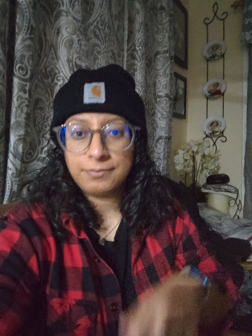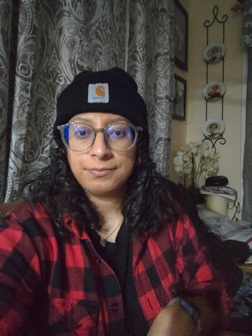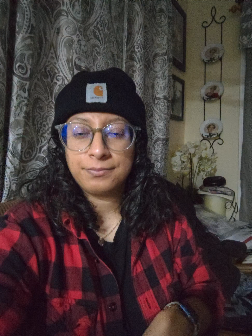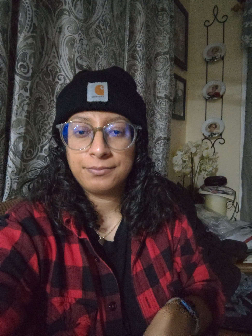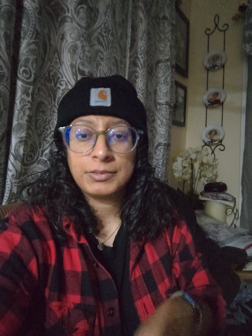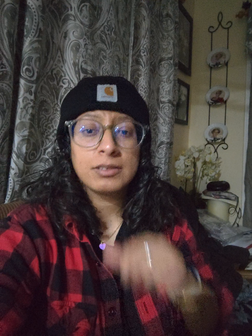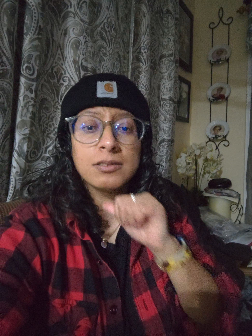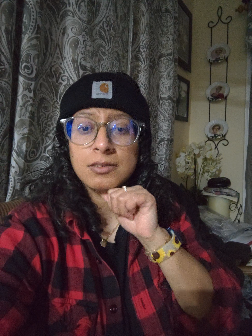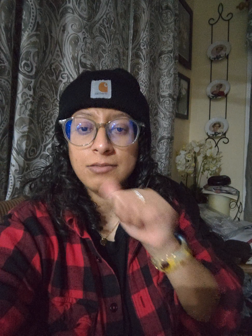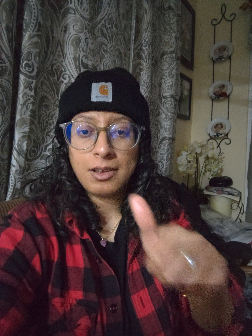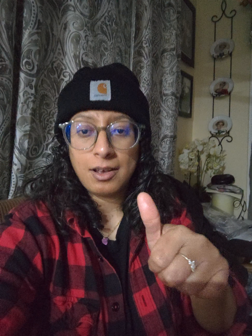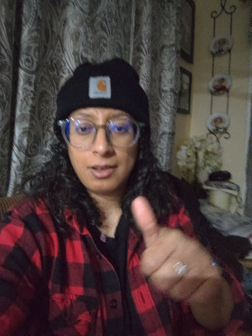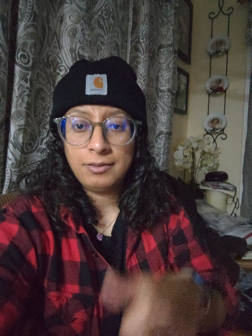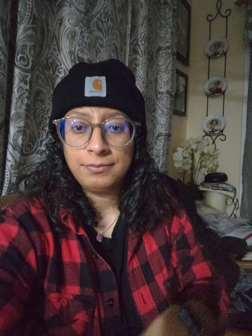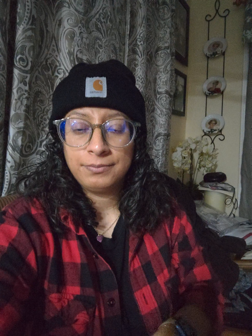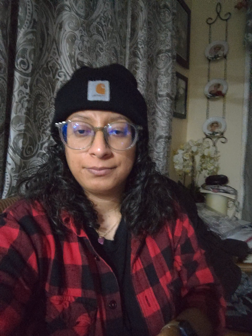not